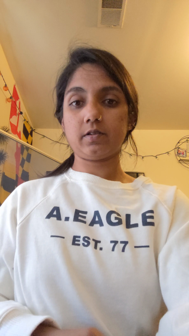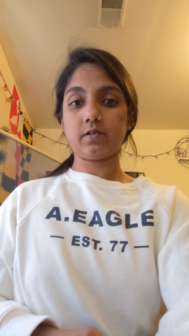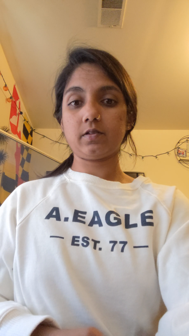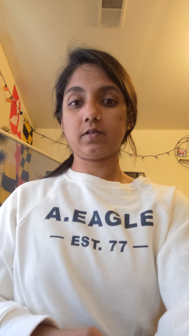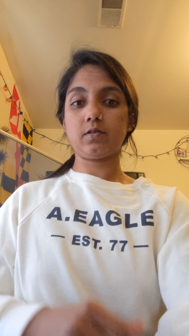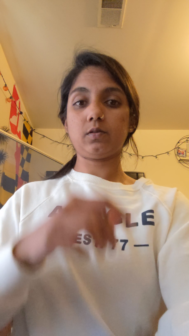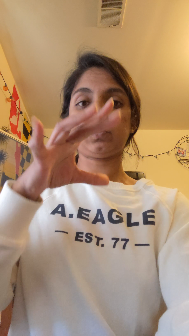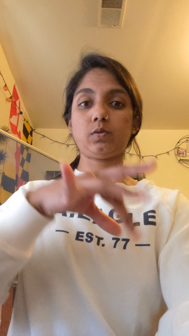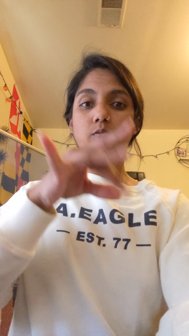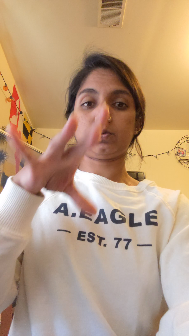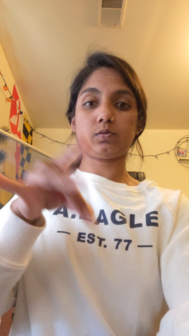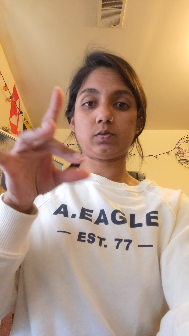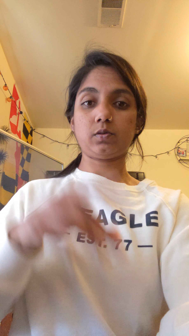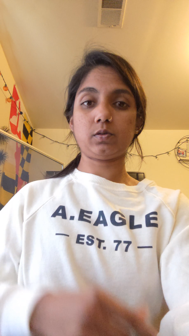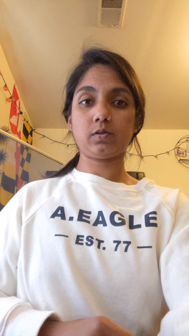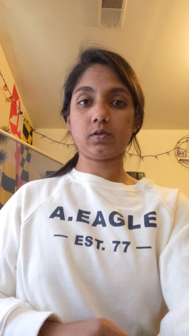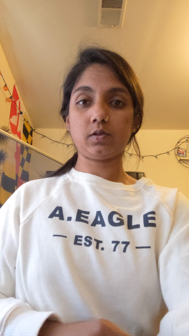choose